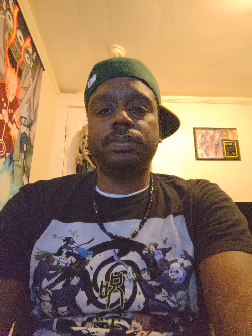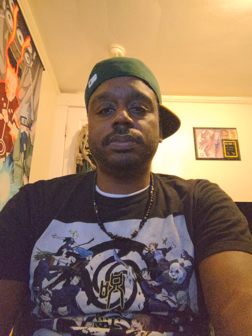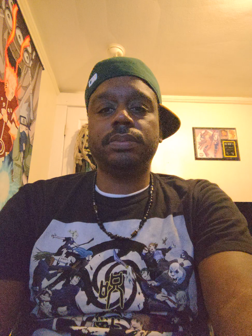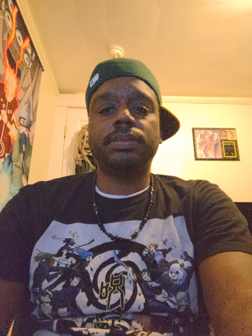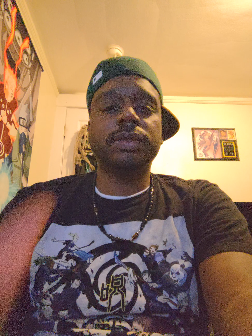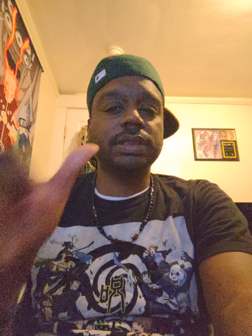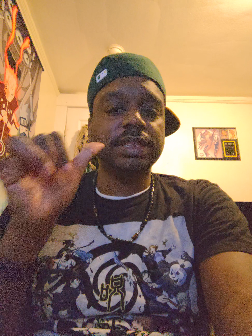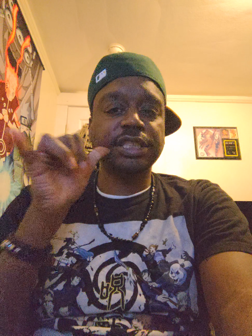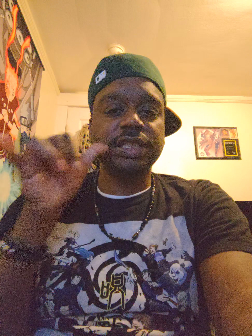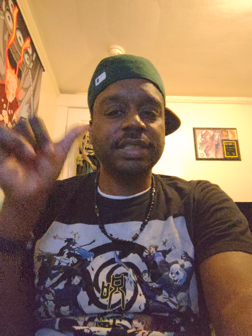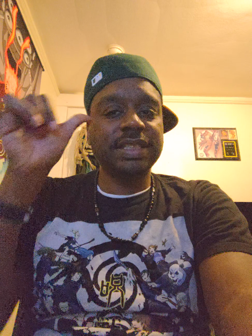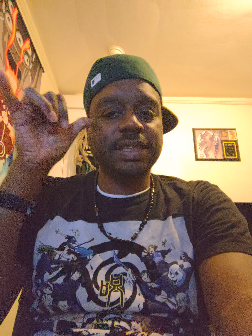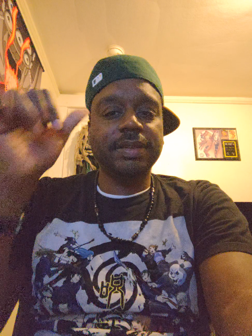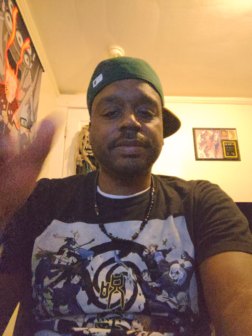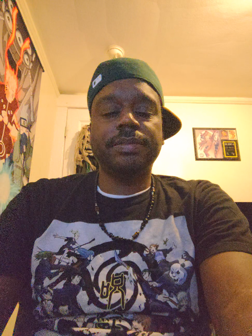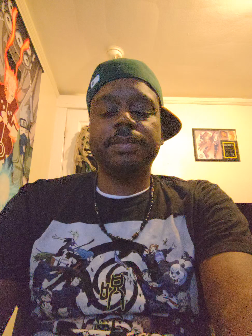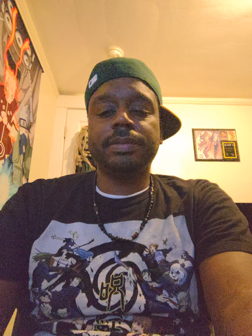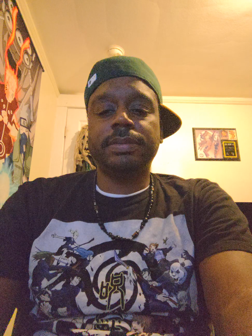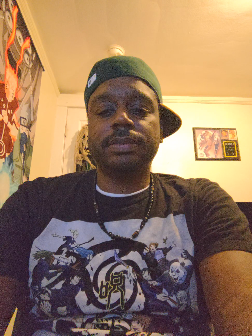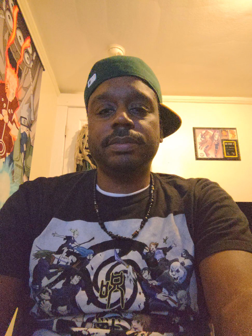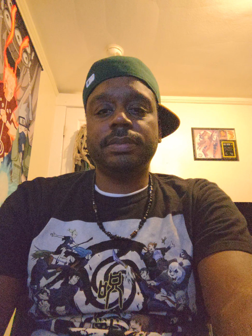yesterday